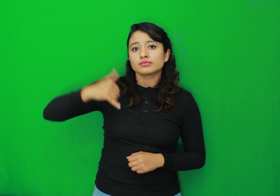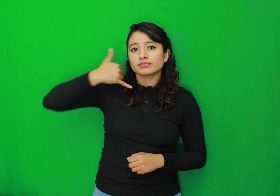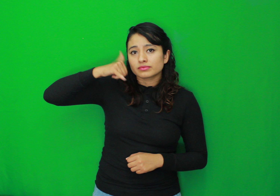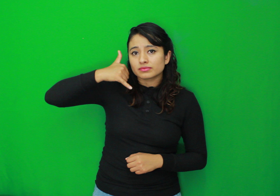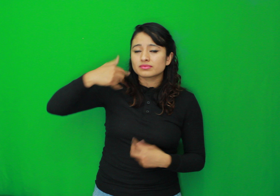teléfono